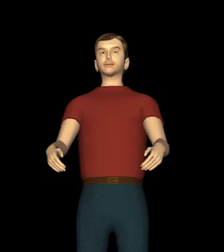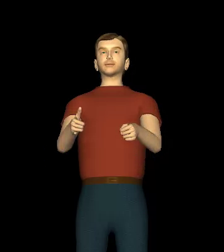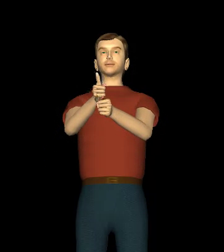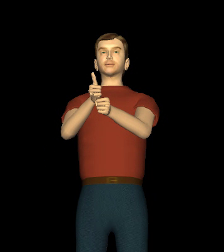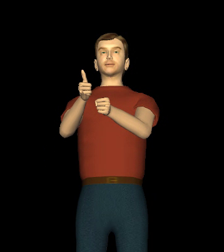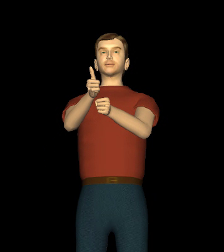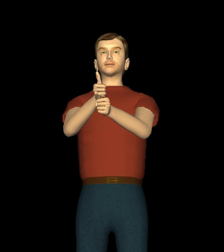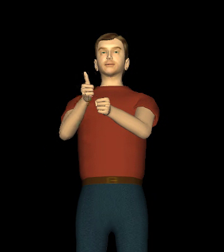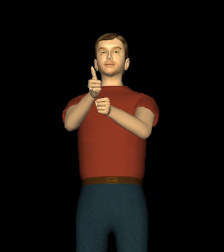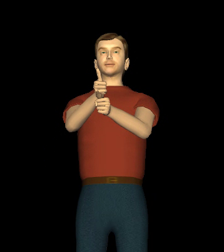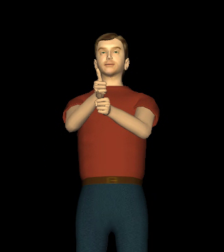قهوة